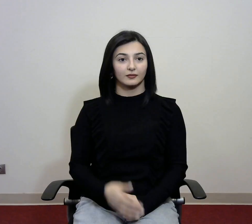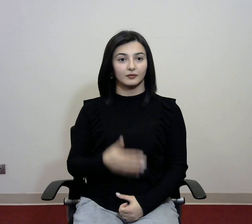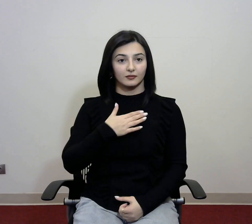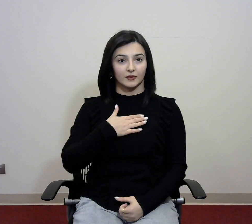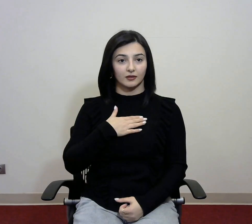mən